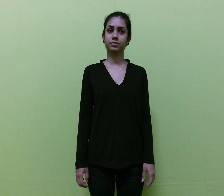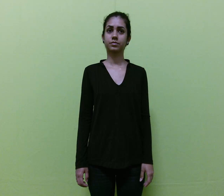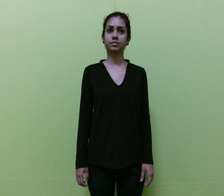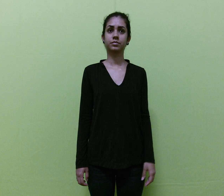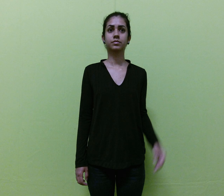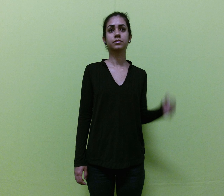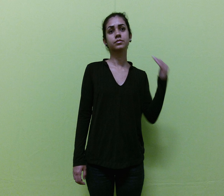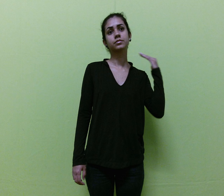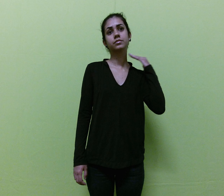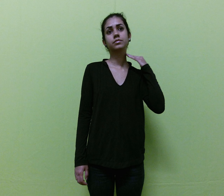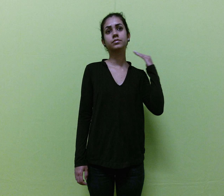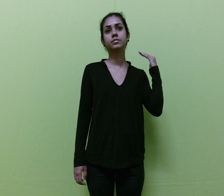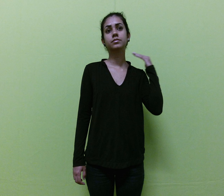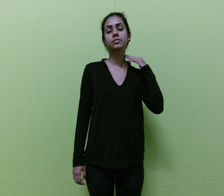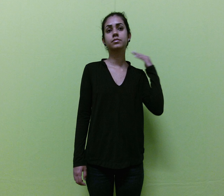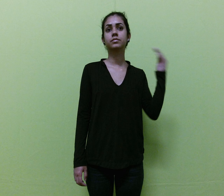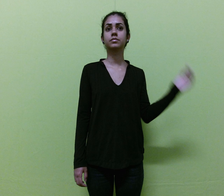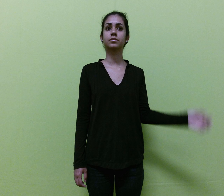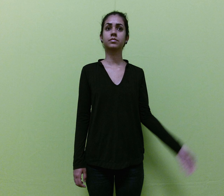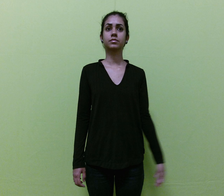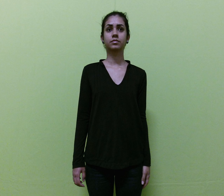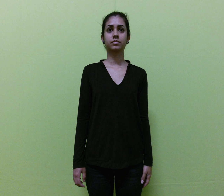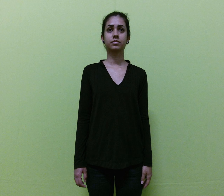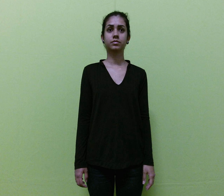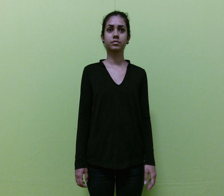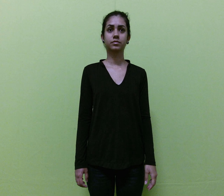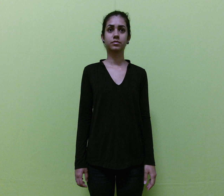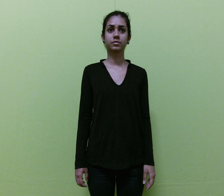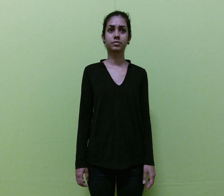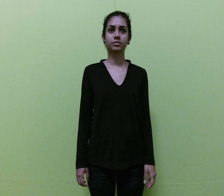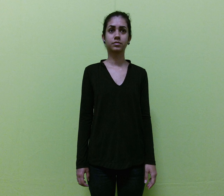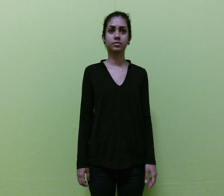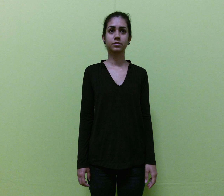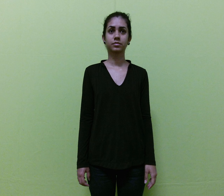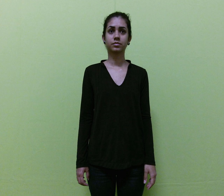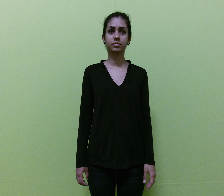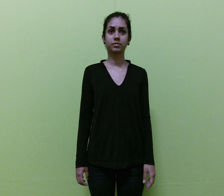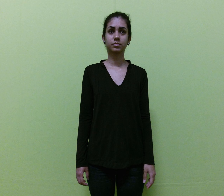banco